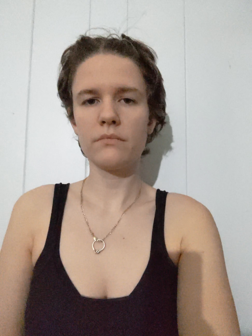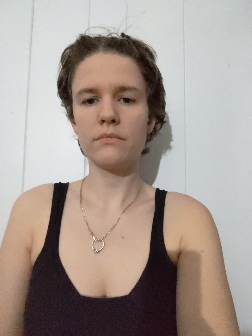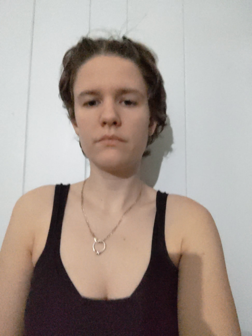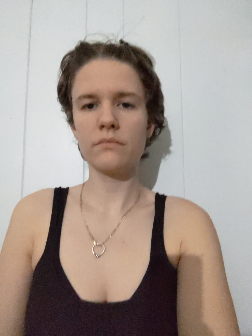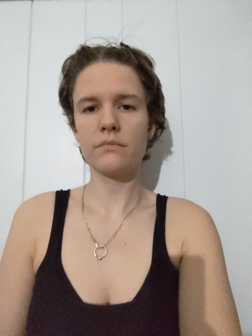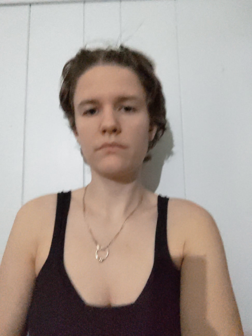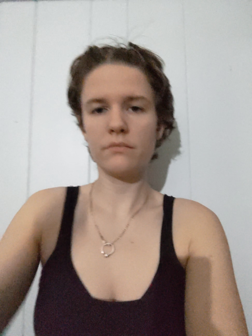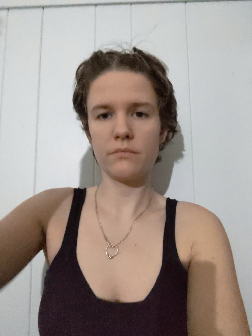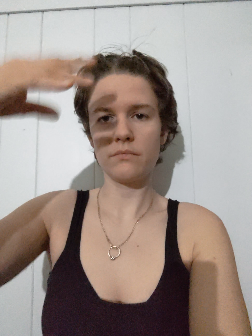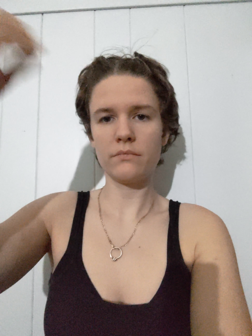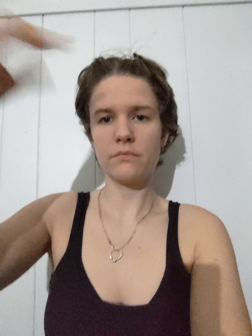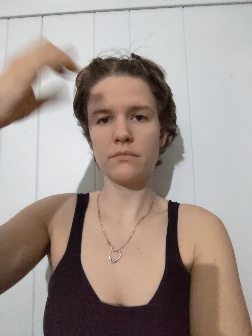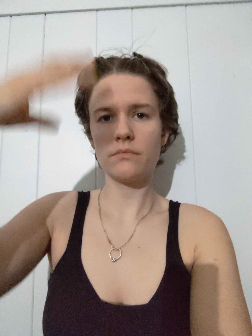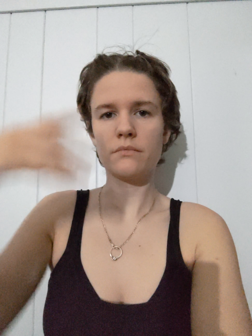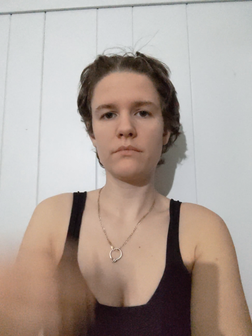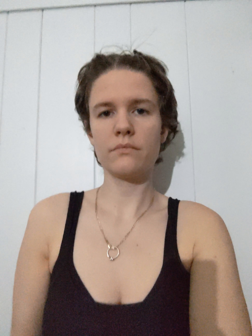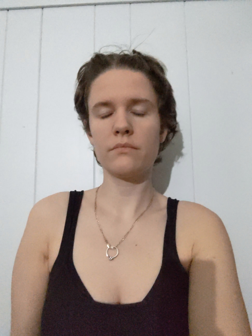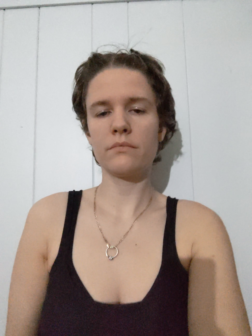shower